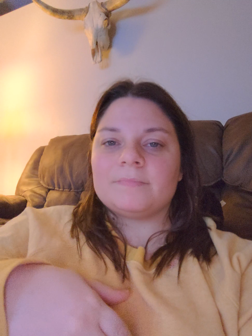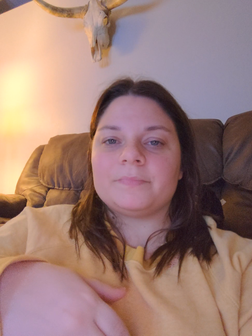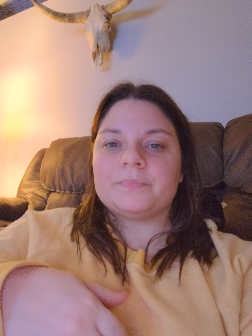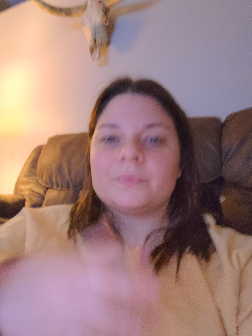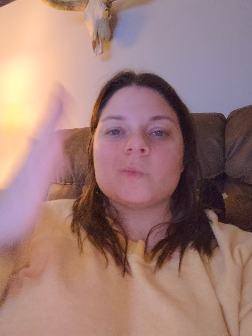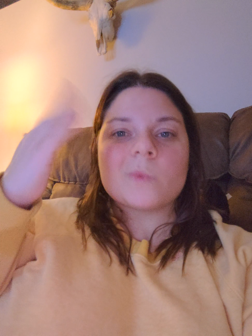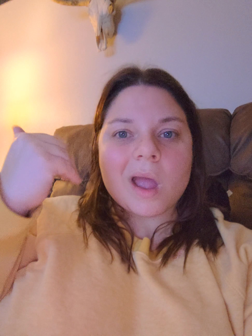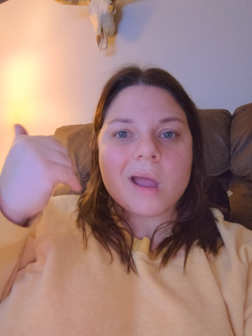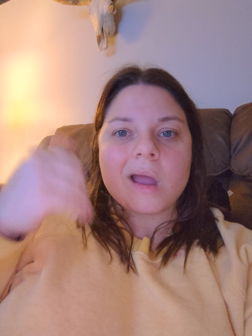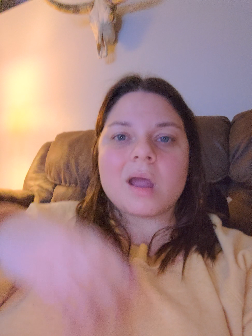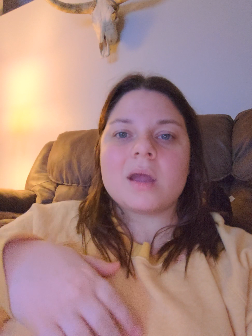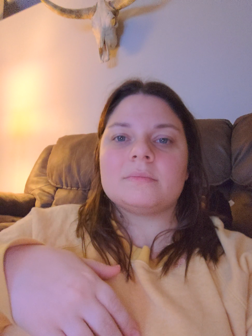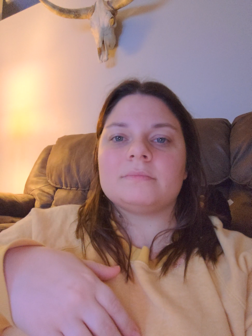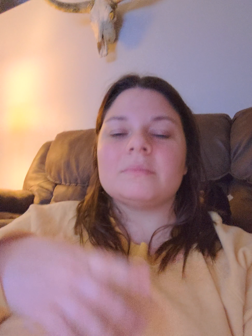why